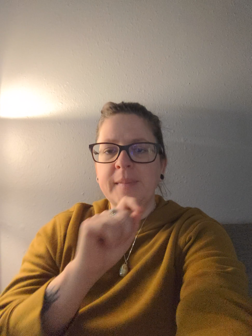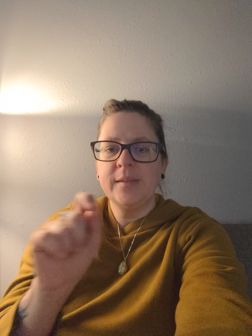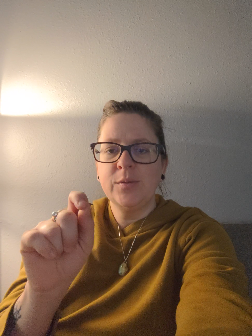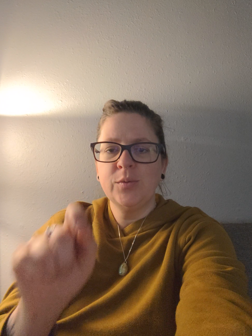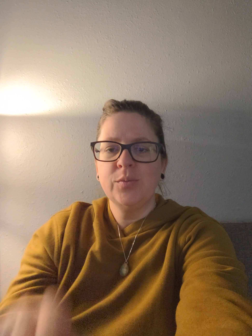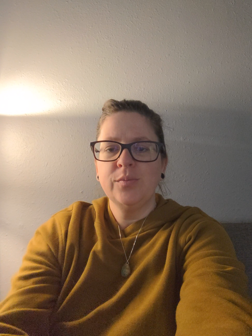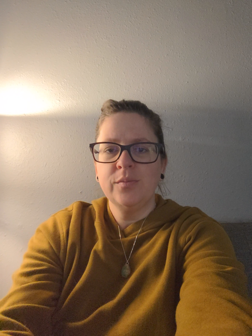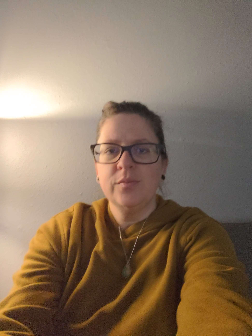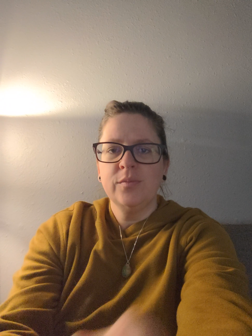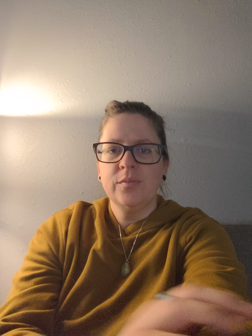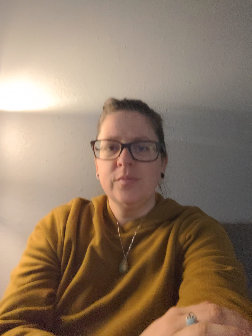pencil